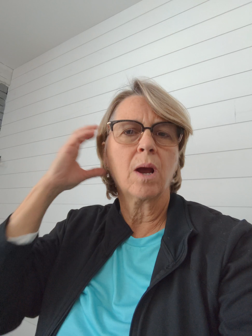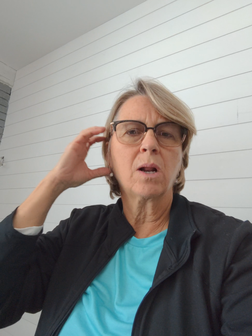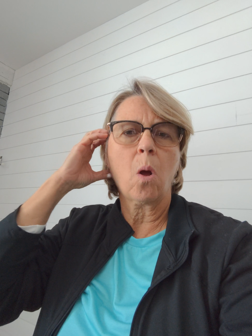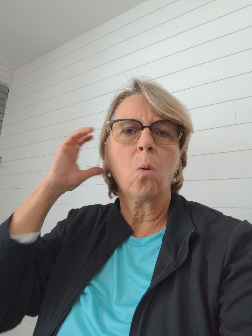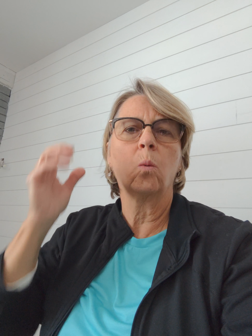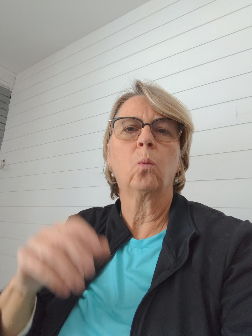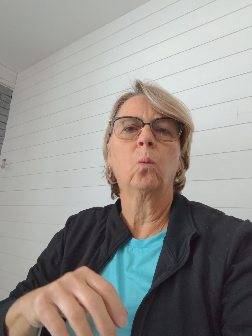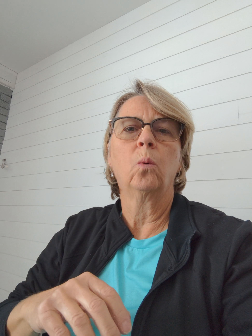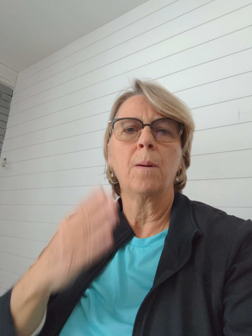radio